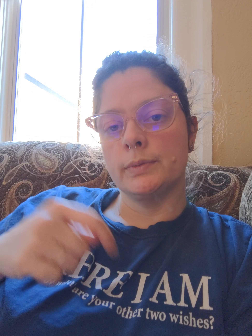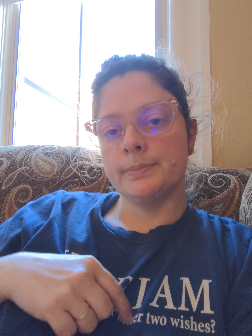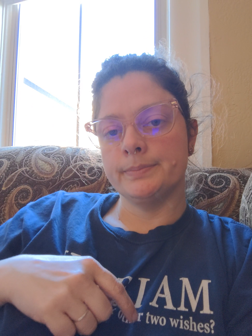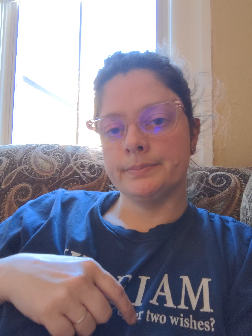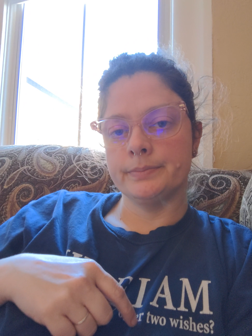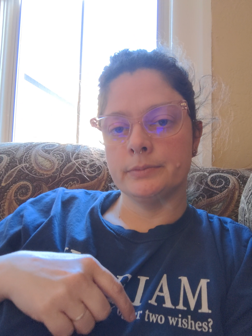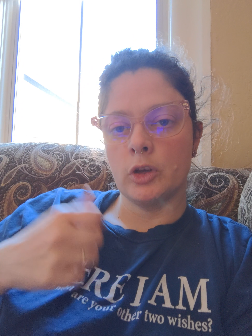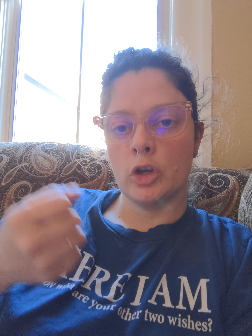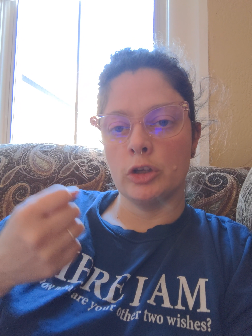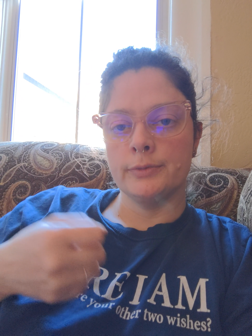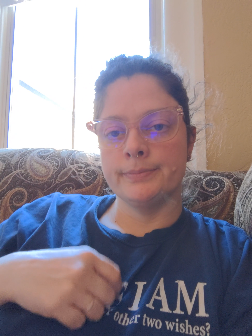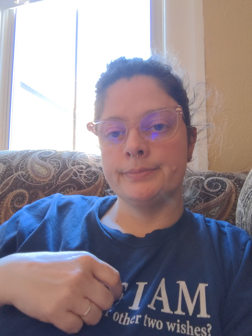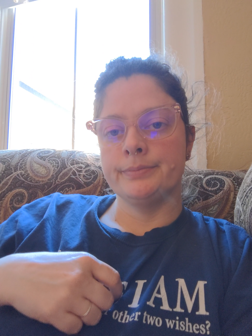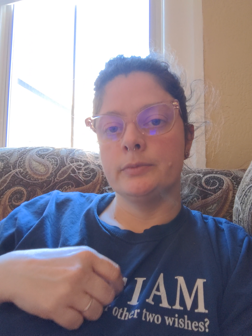car